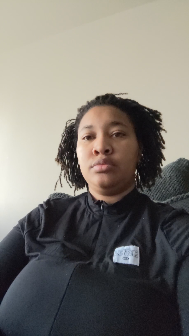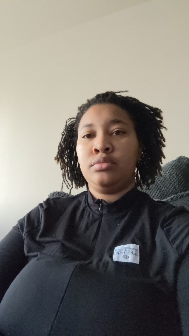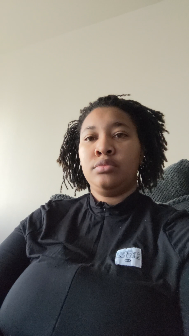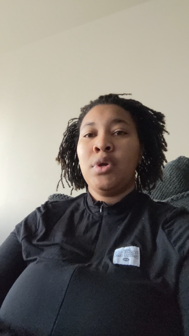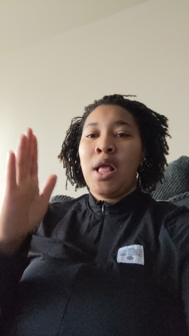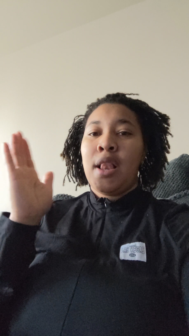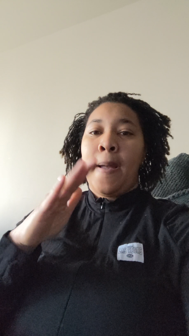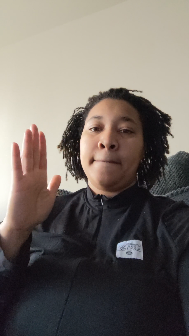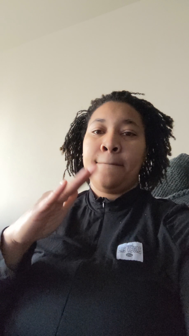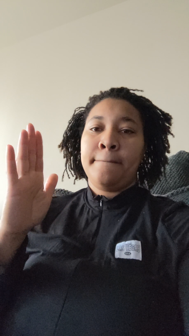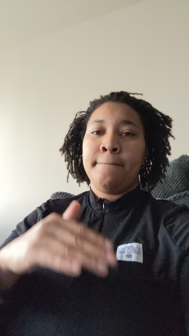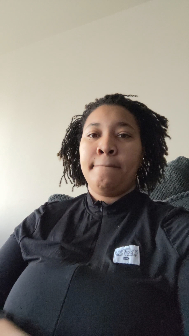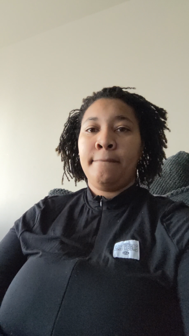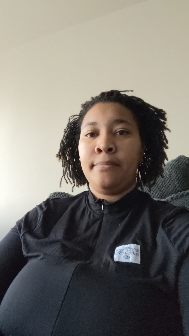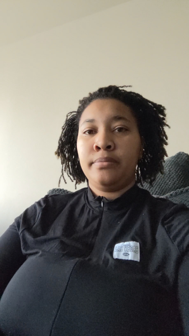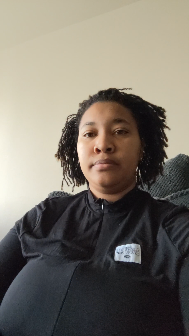clap